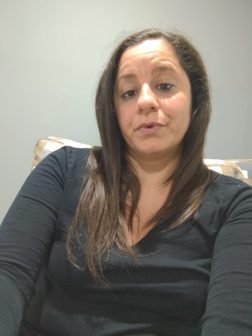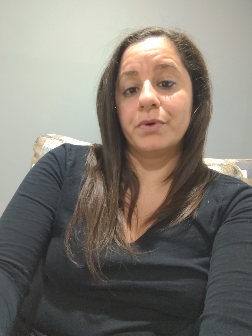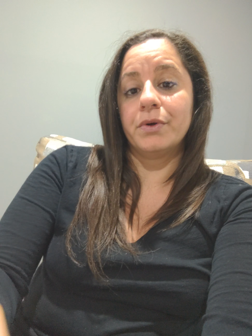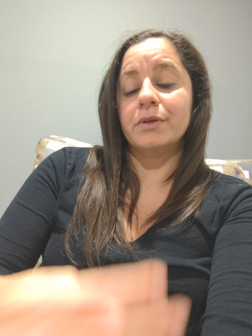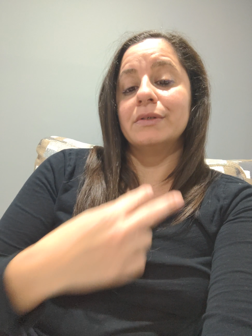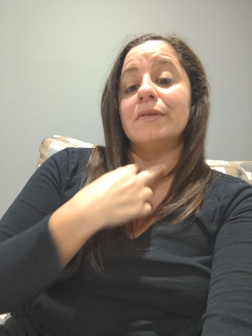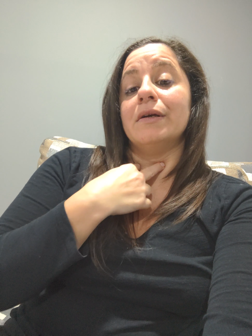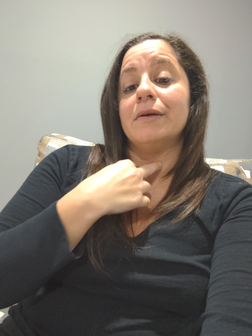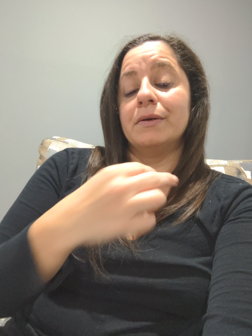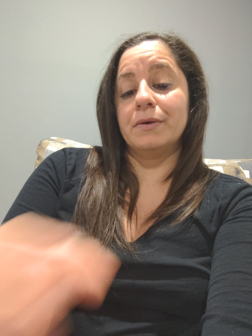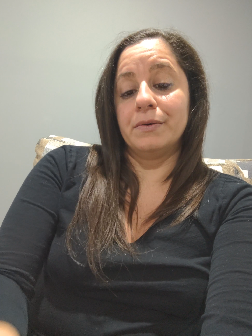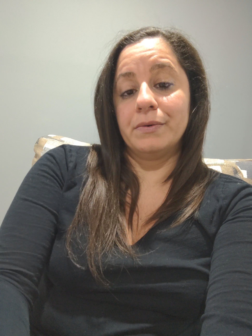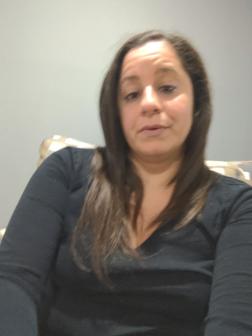stuck